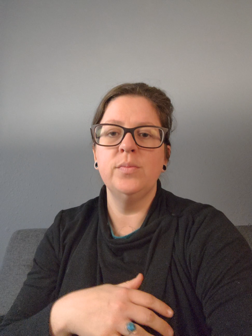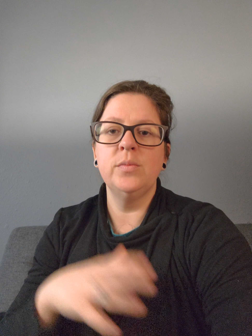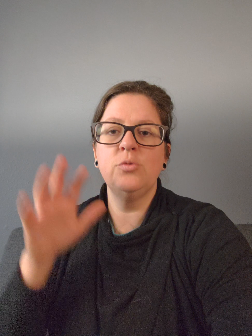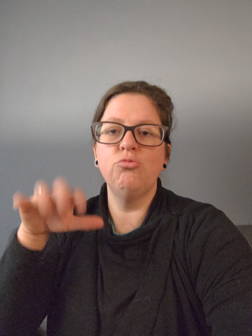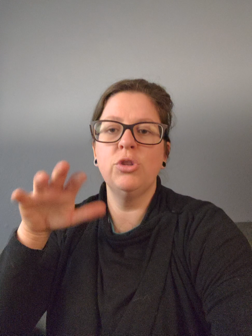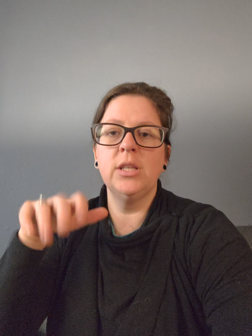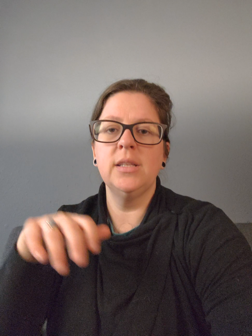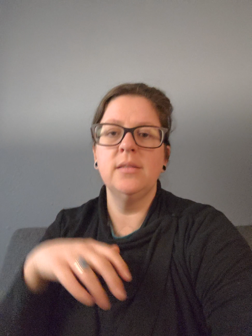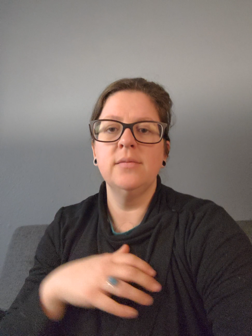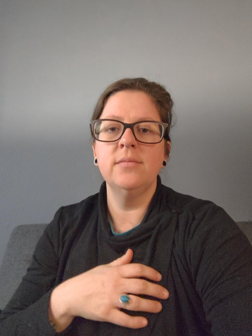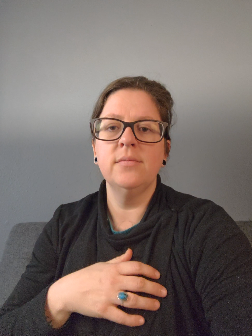rain